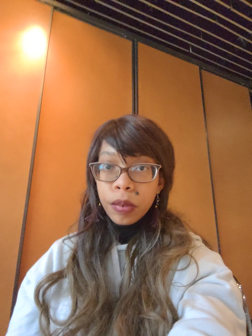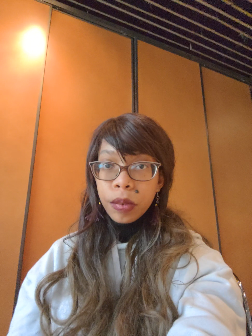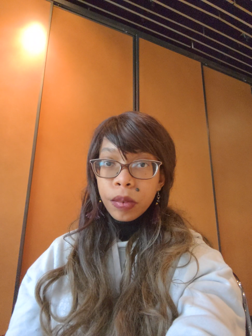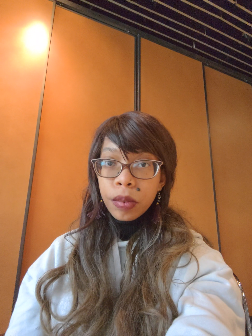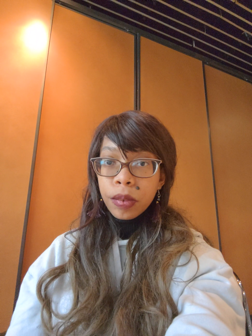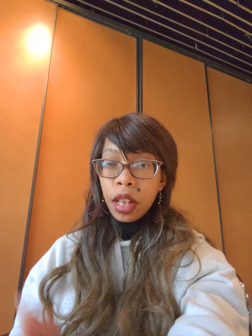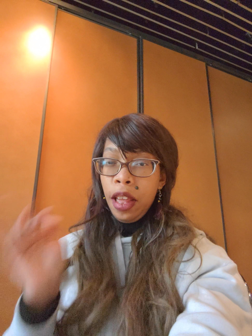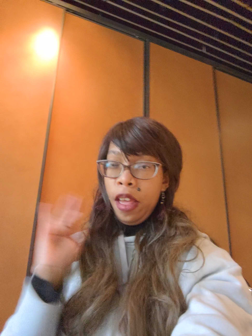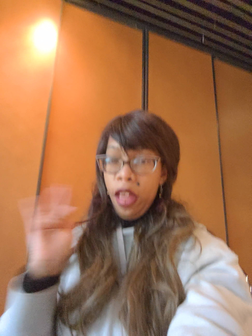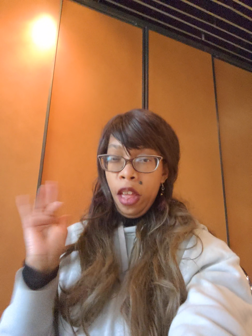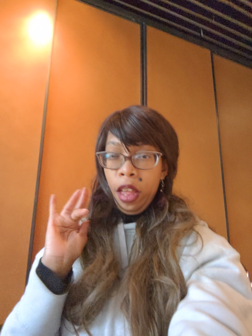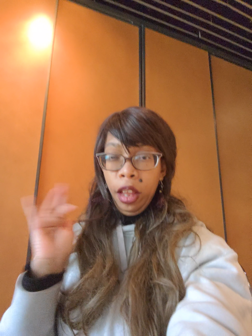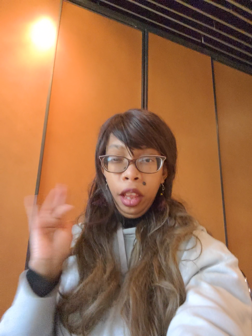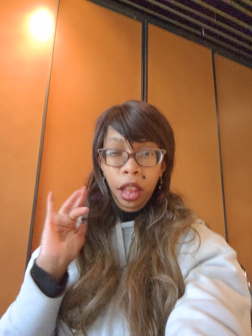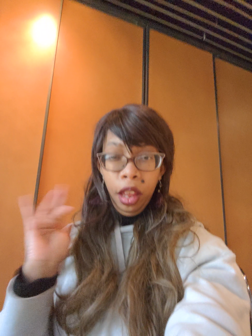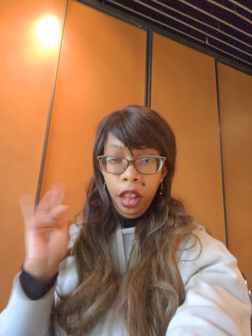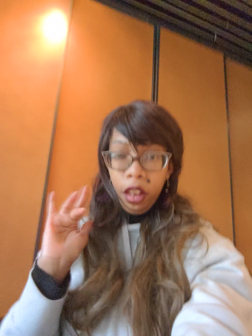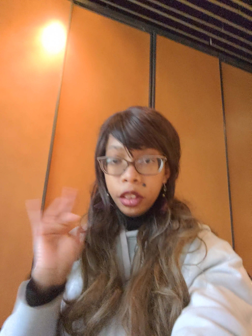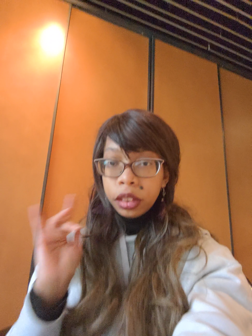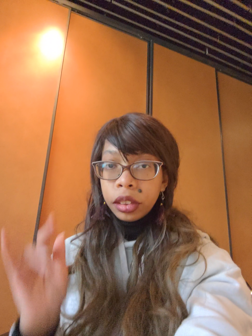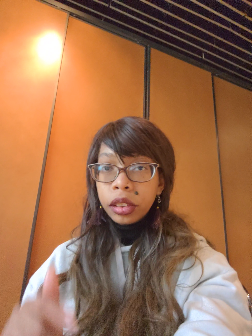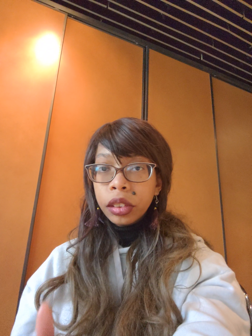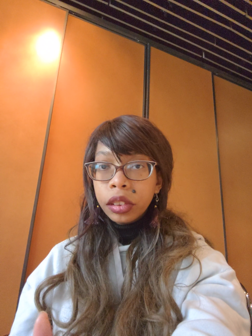yucky